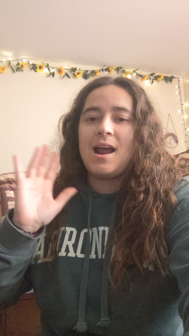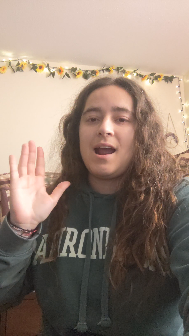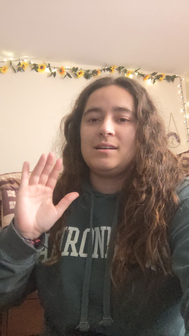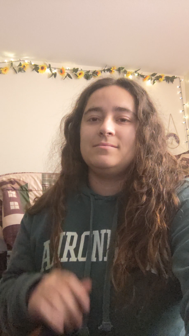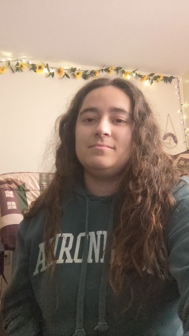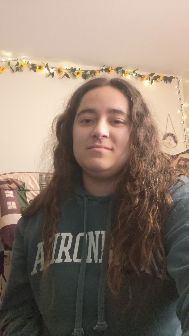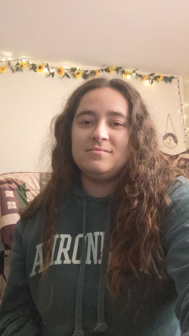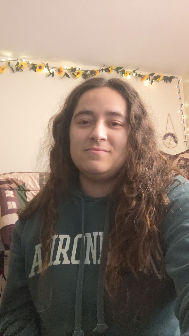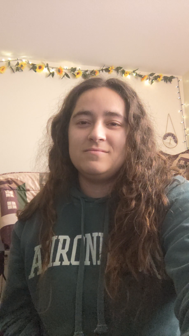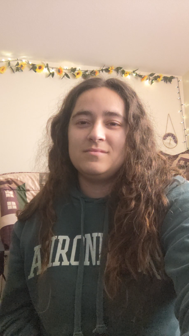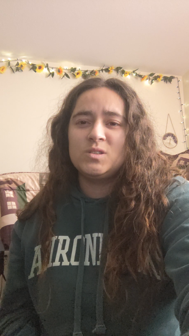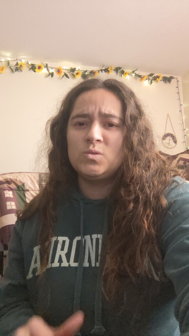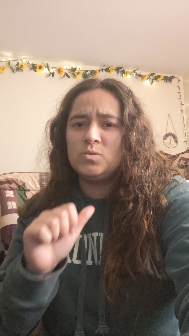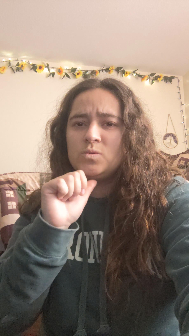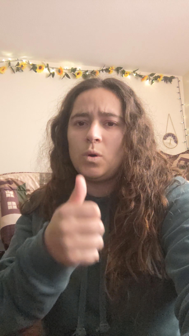don't